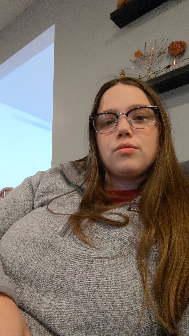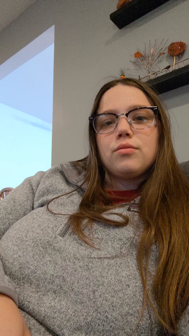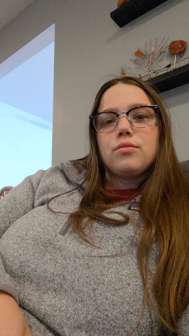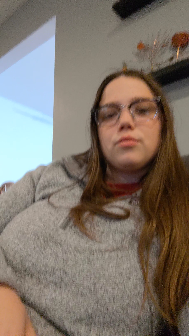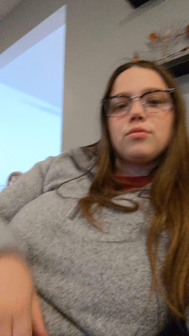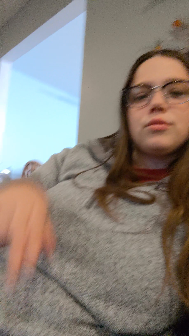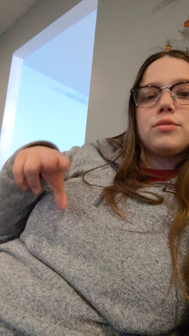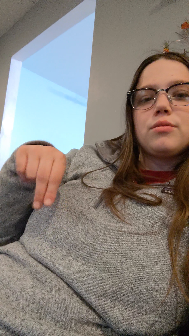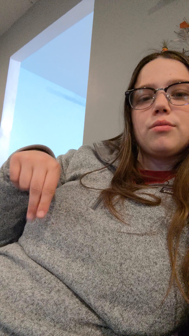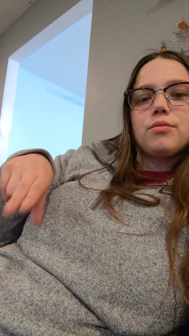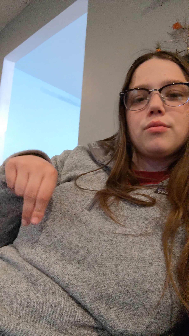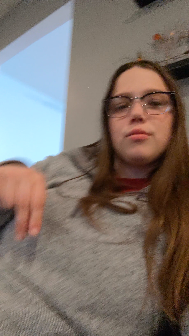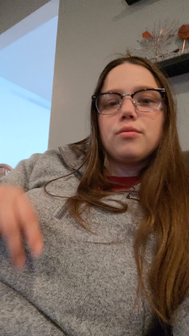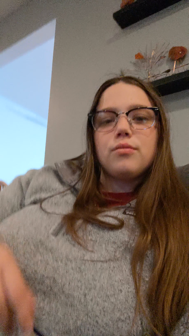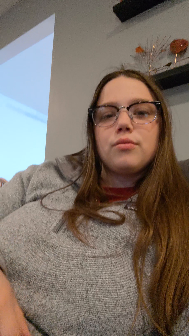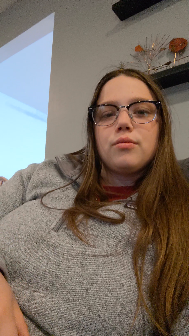diaper